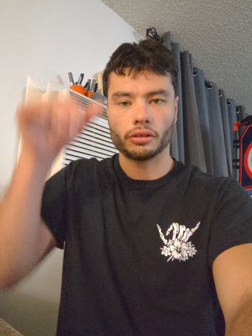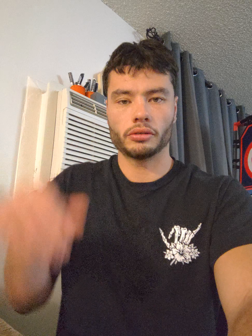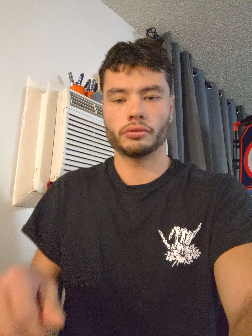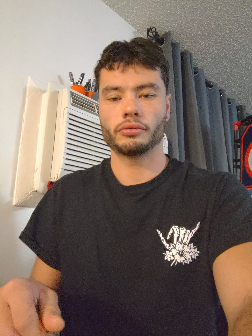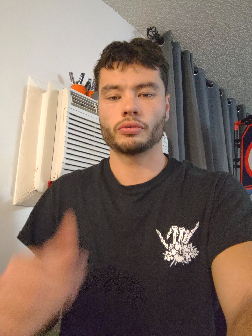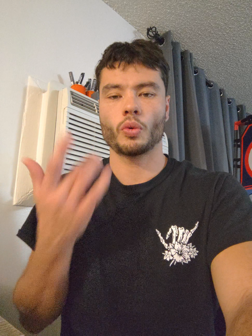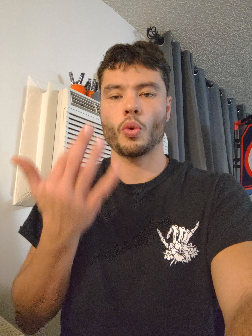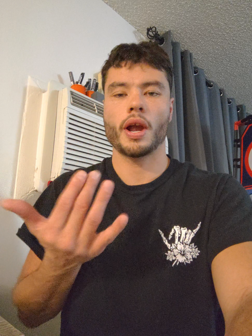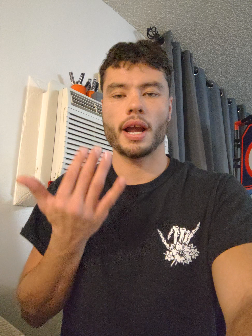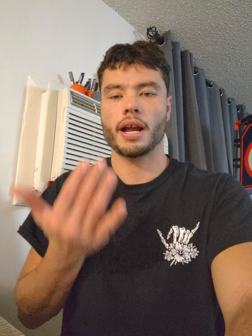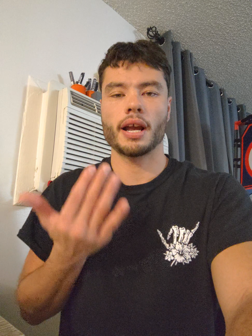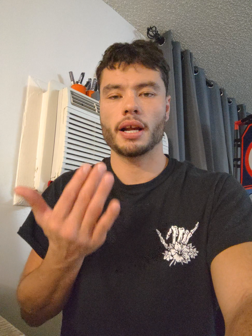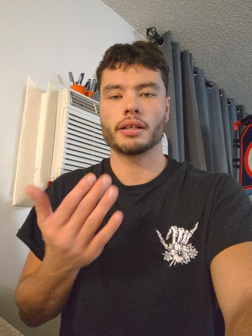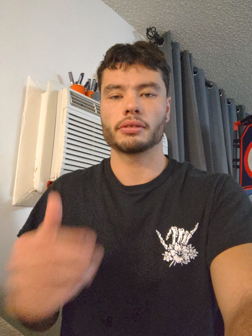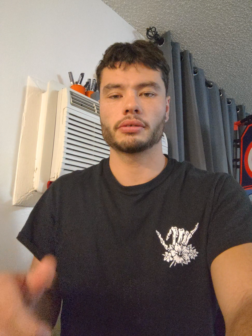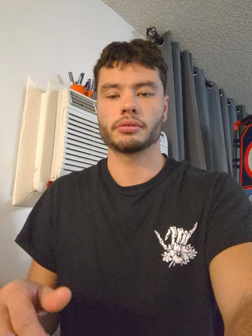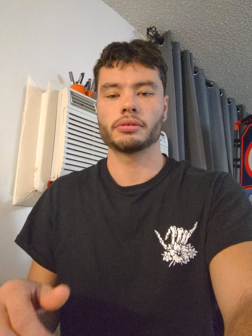wait